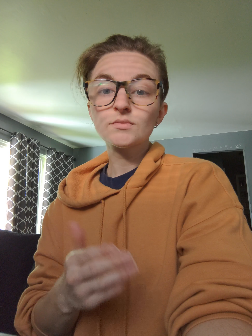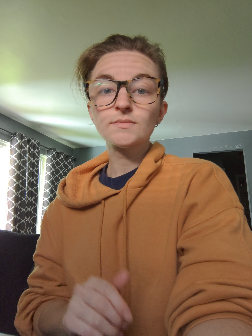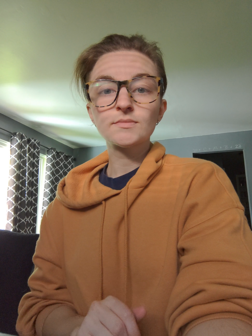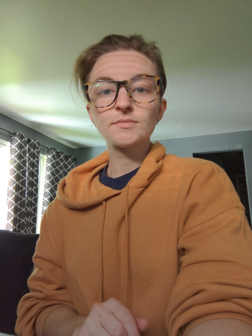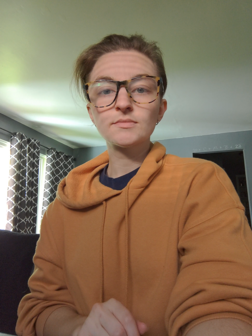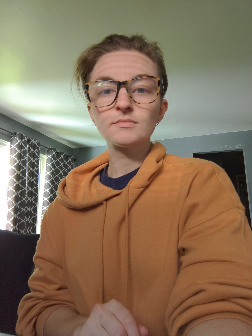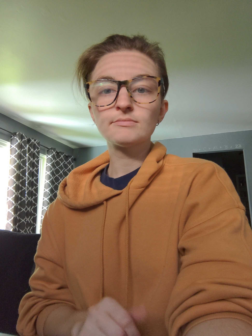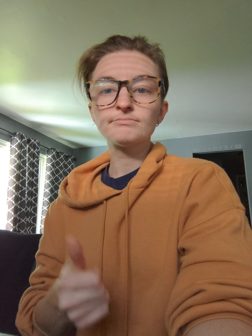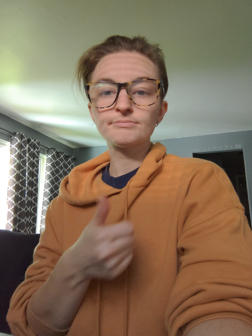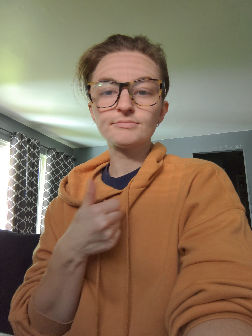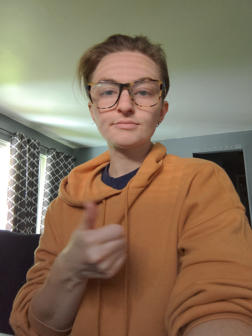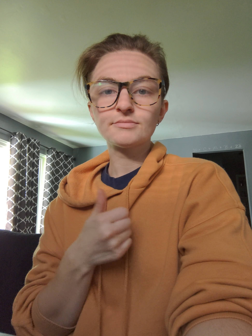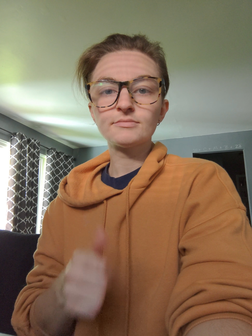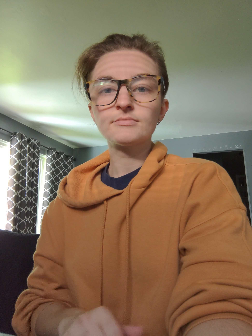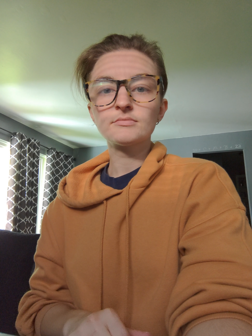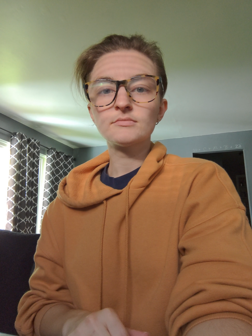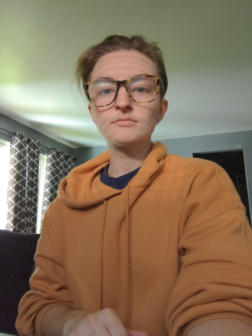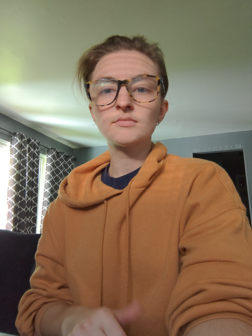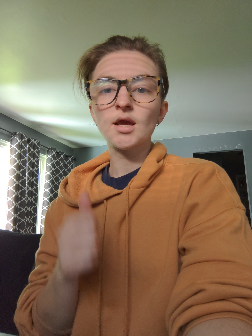basement